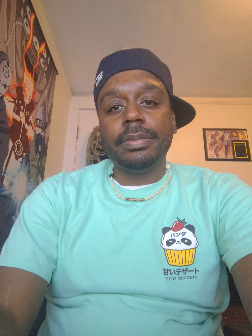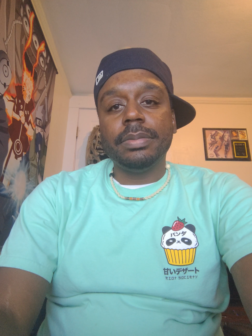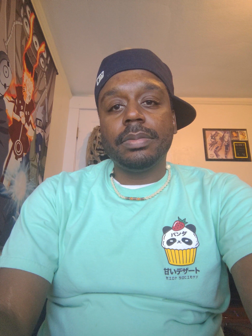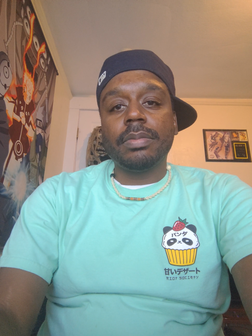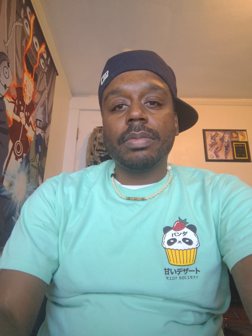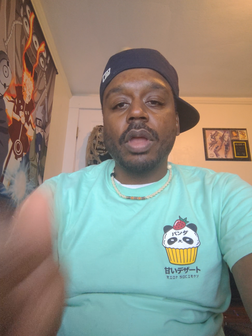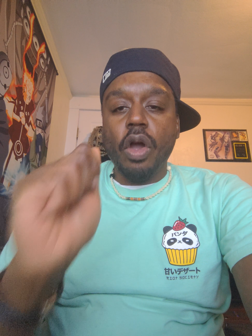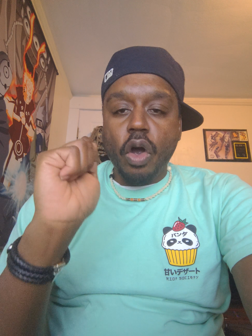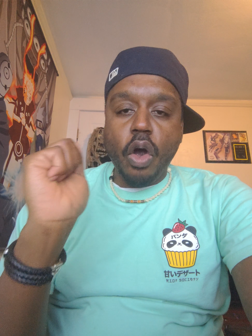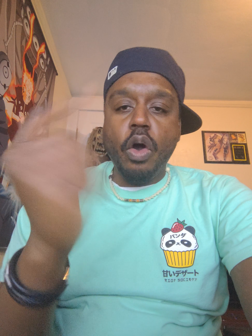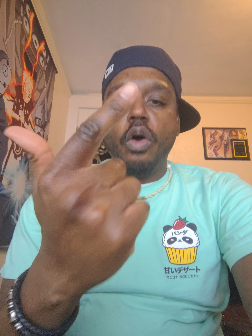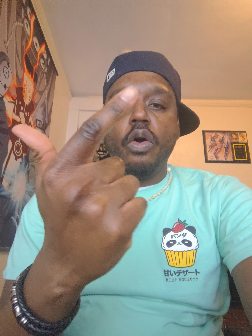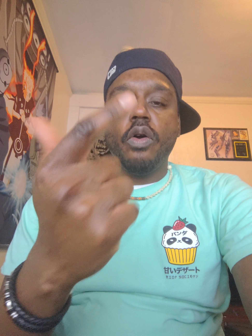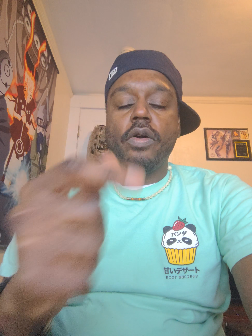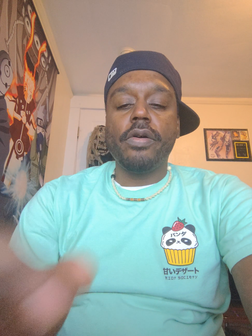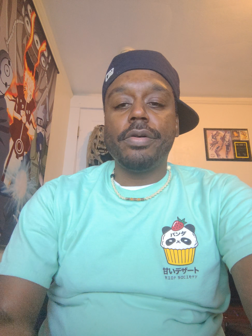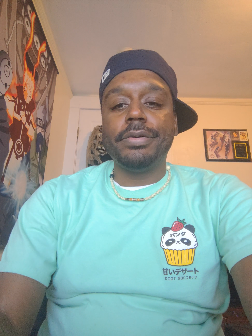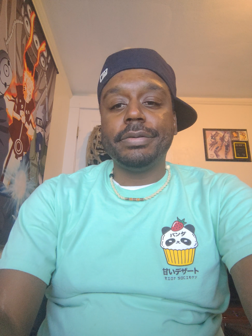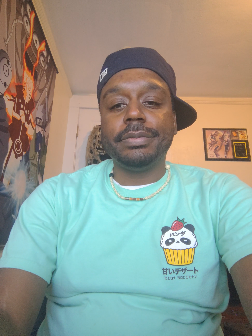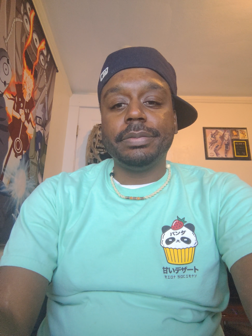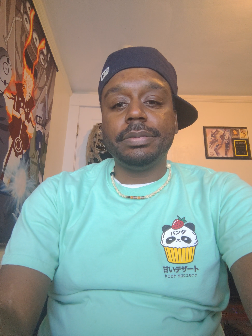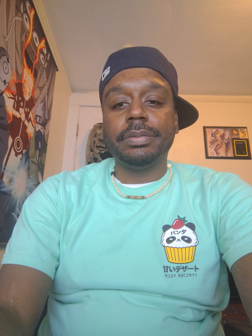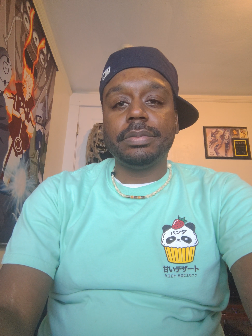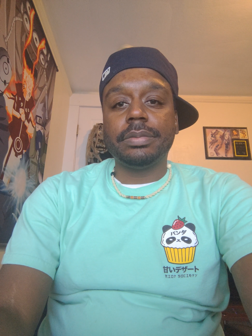all